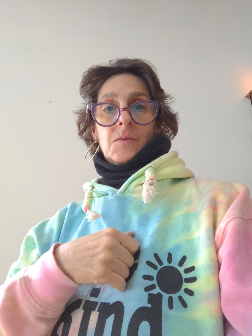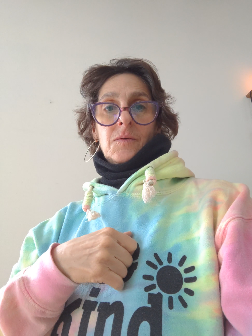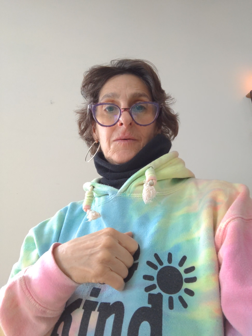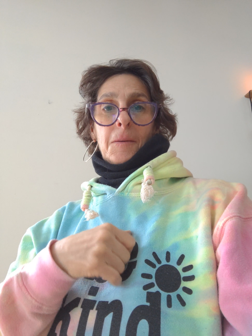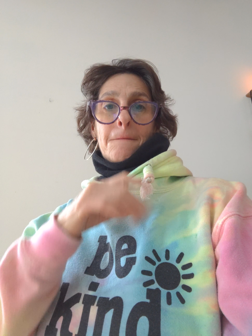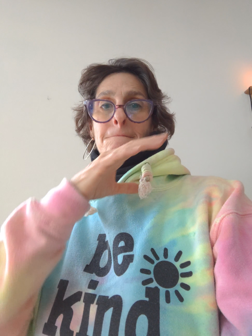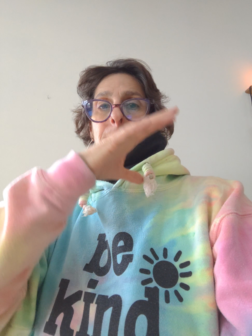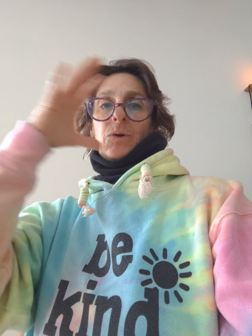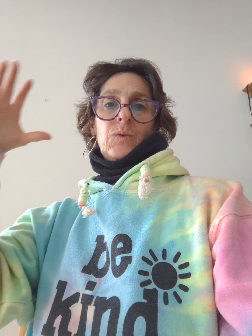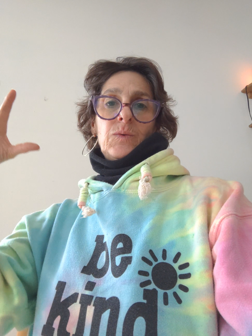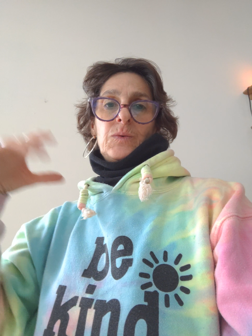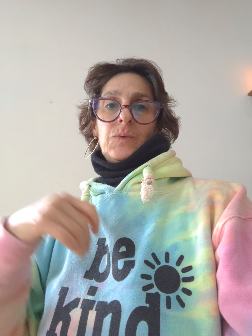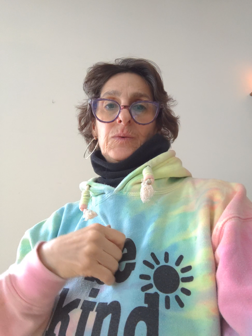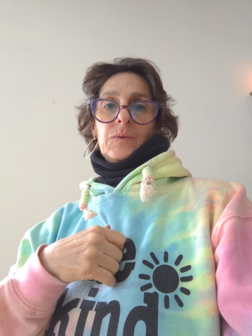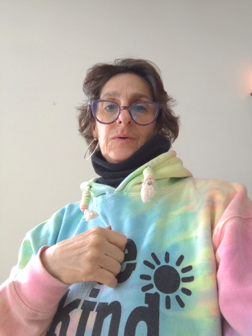balloon